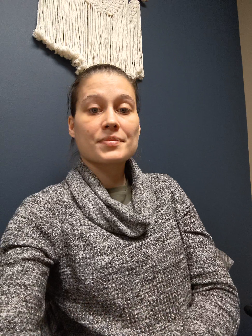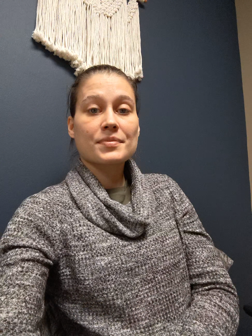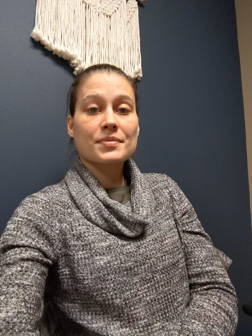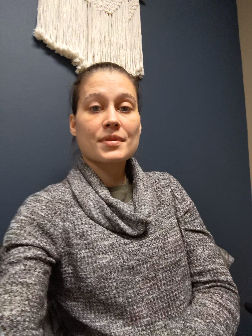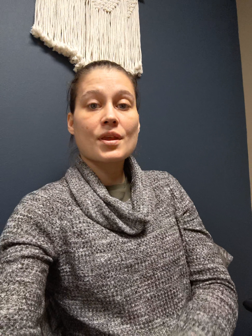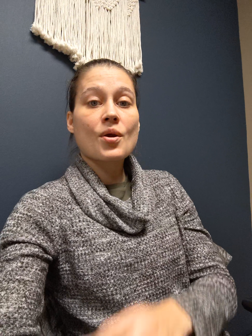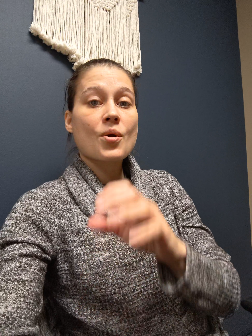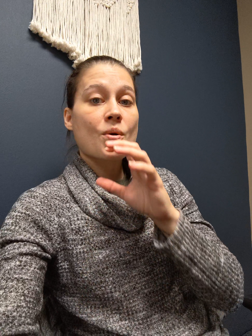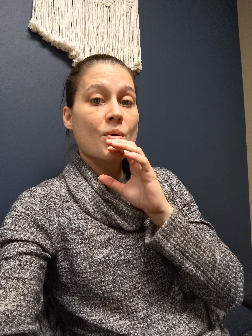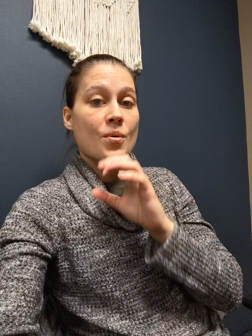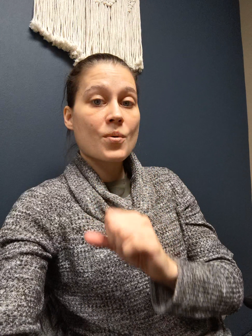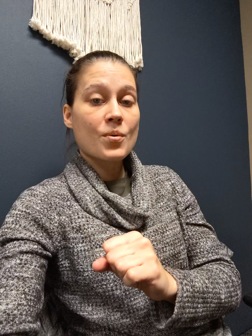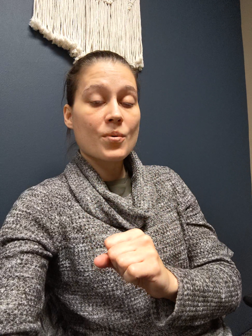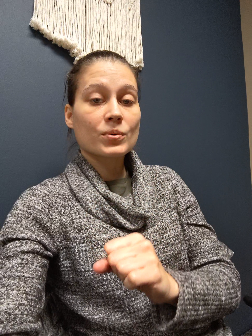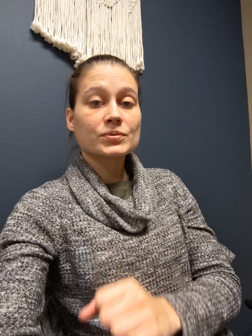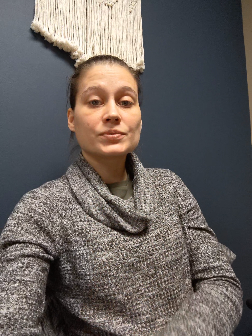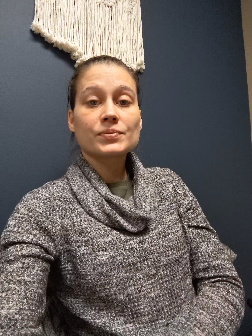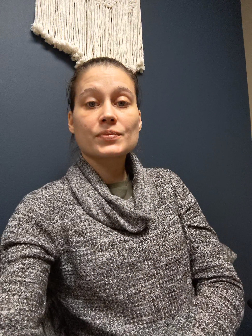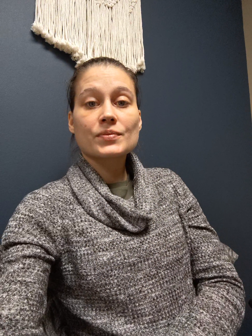old